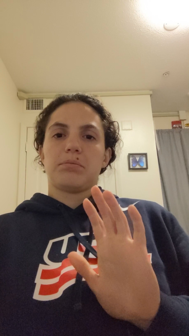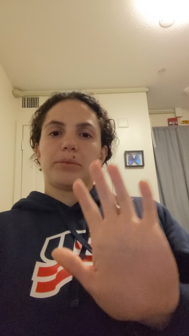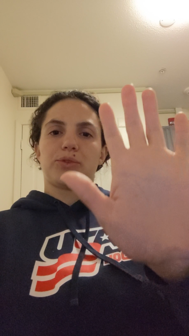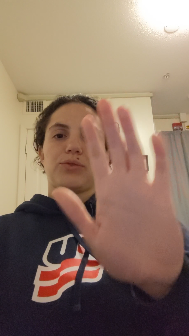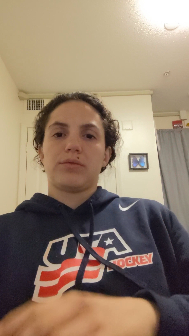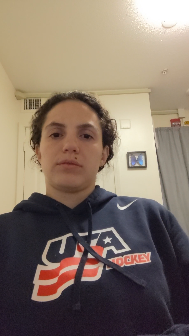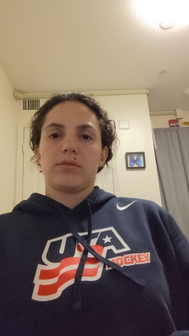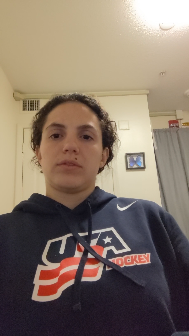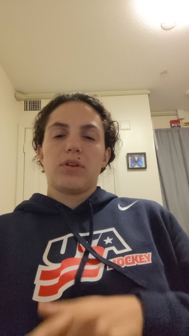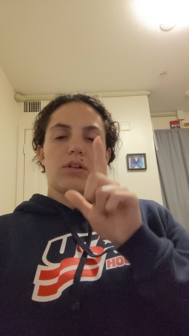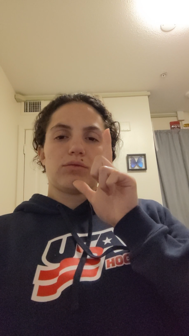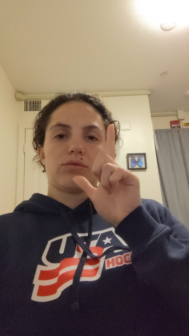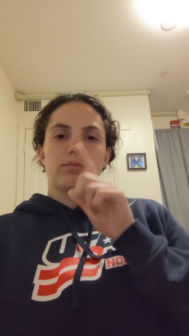lunch